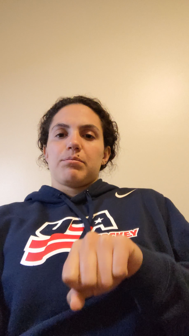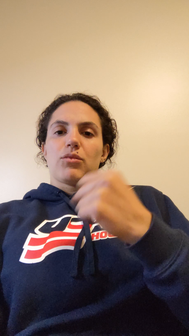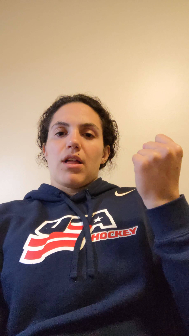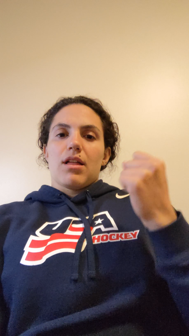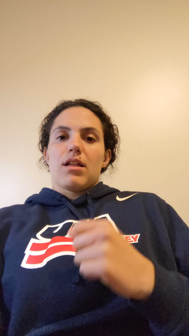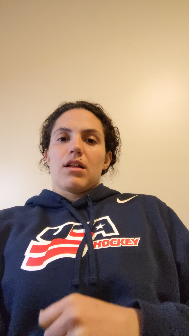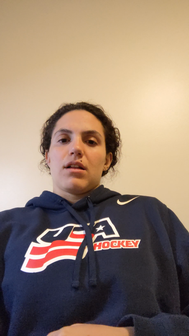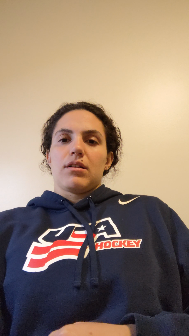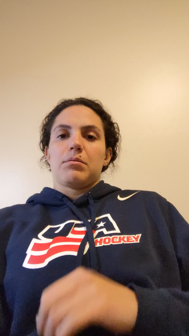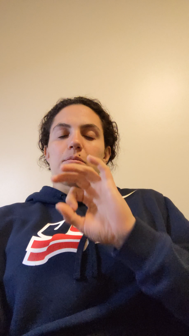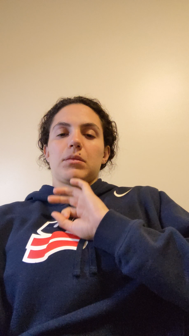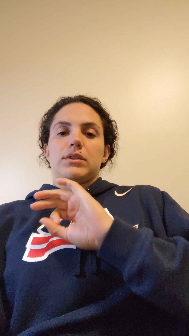button